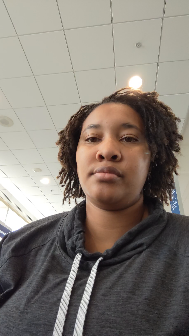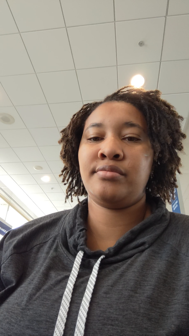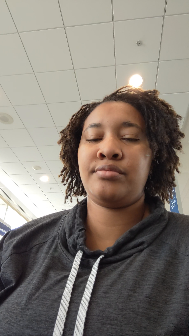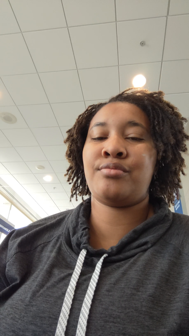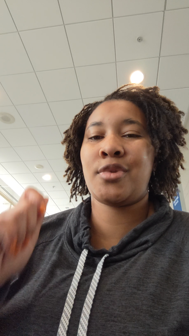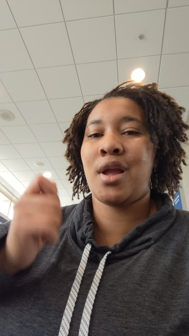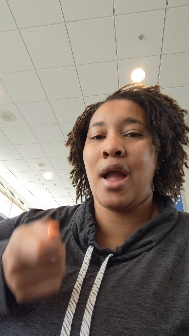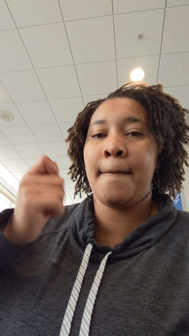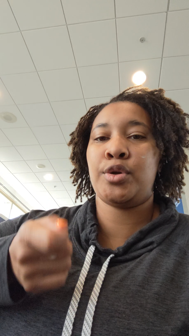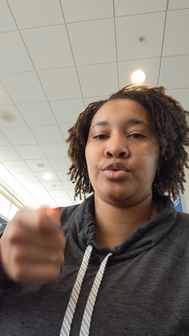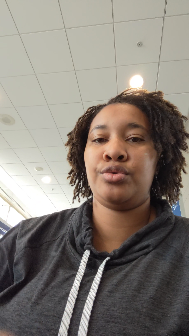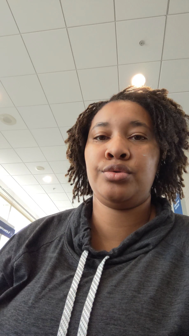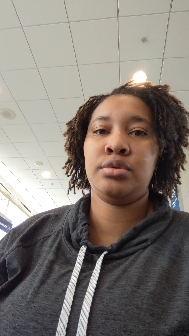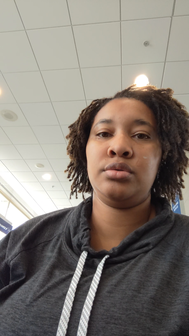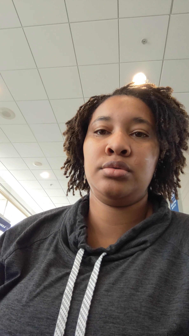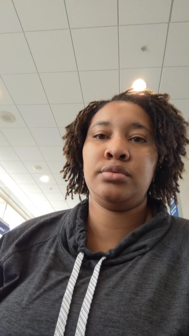hammer